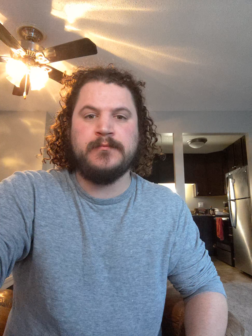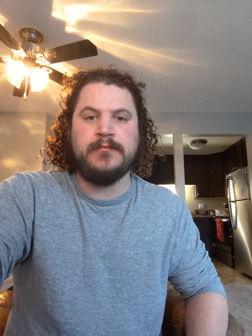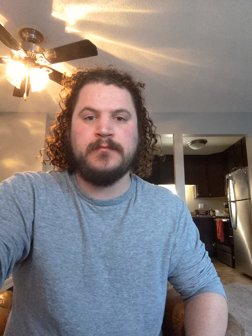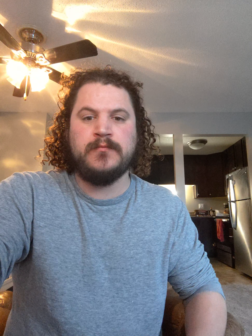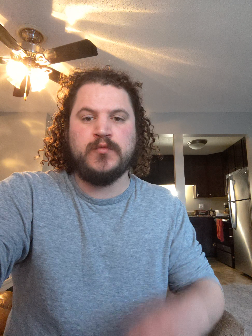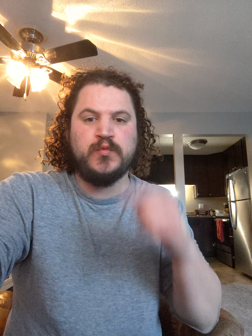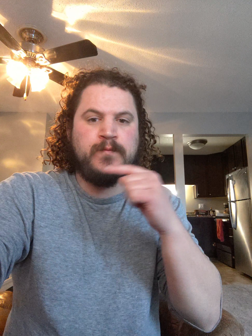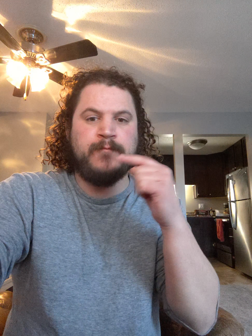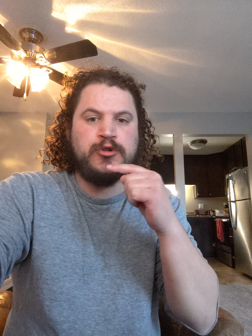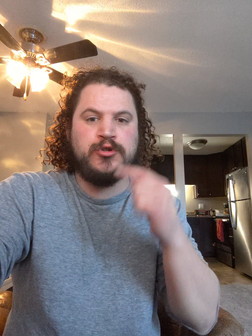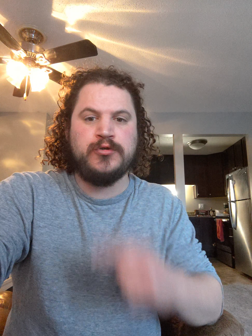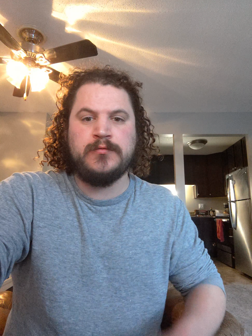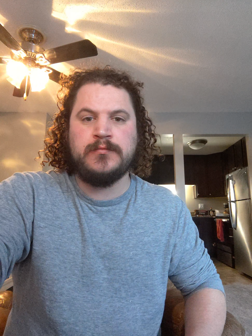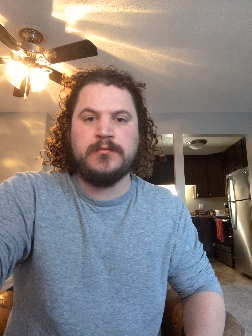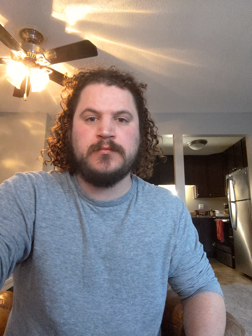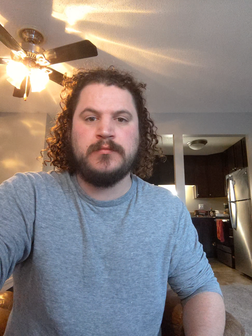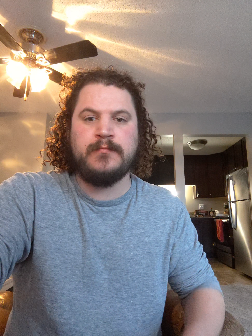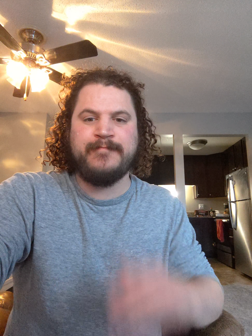toothbrush